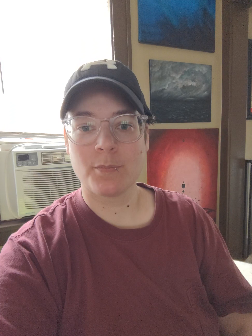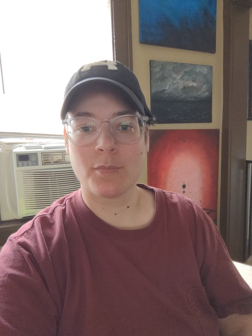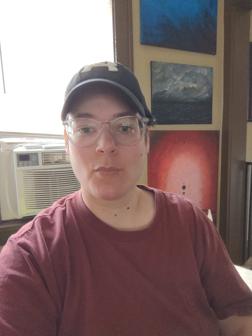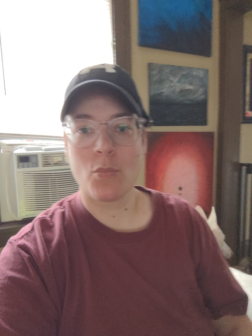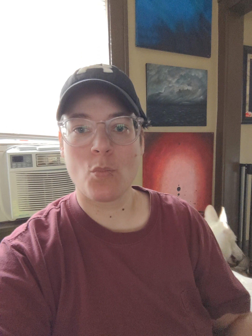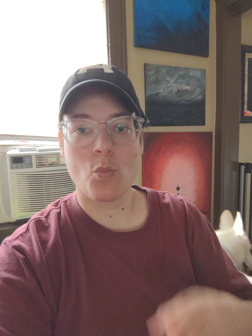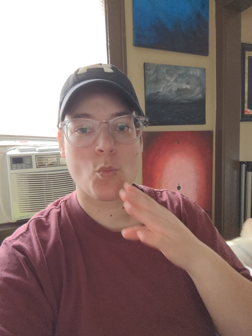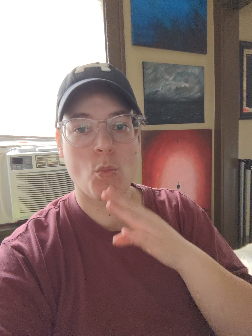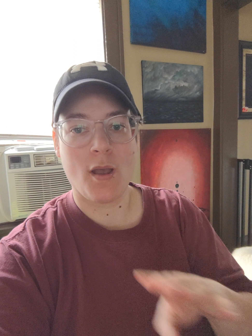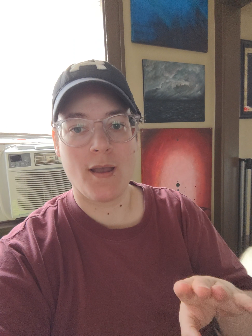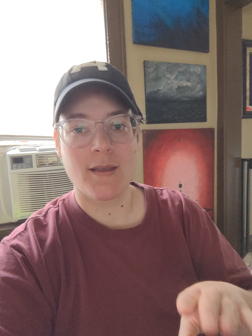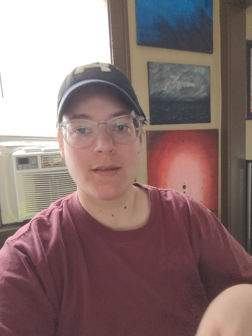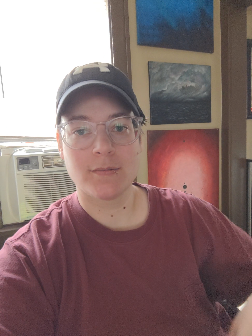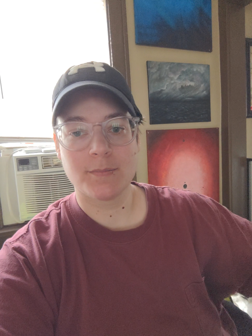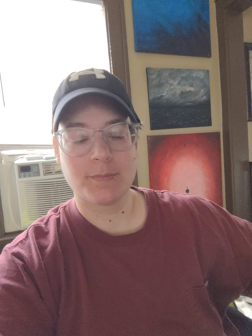quiet